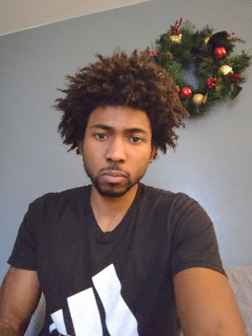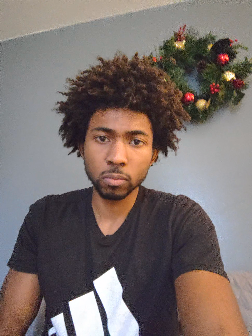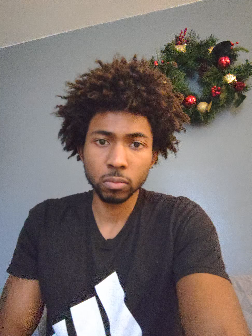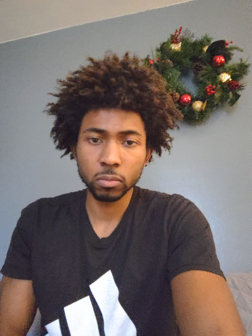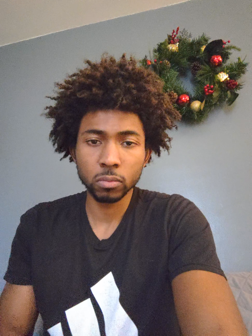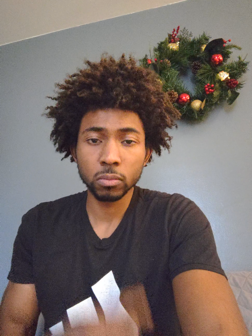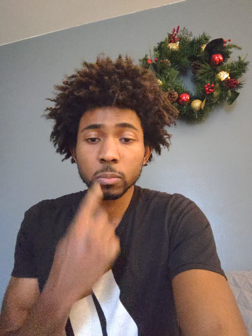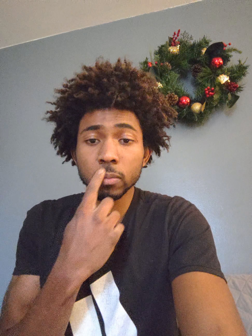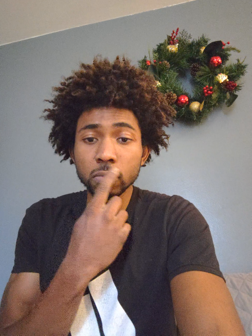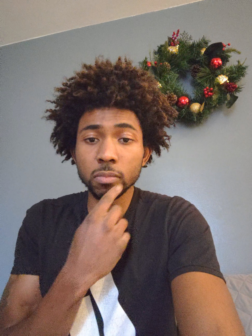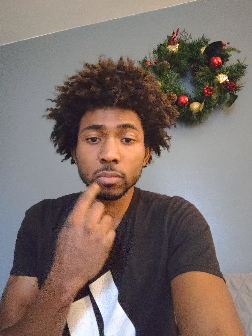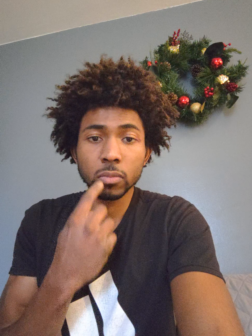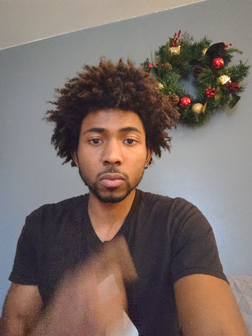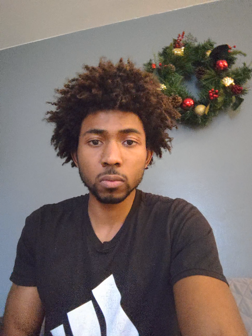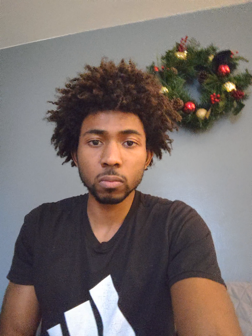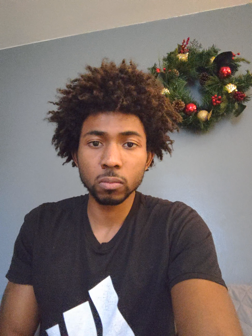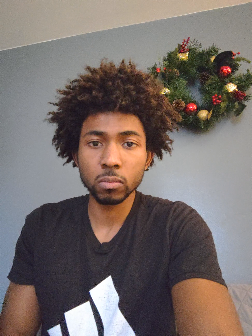lips